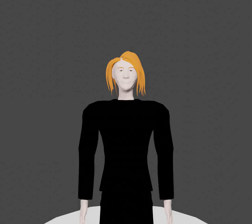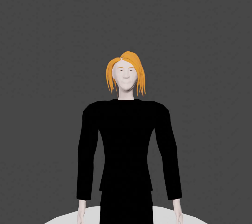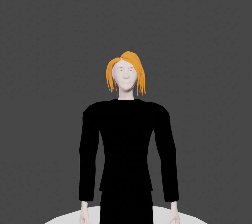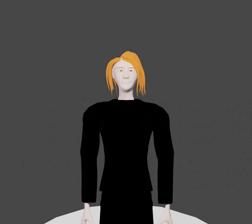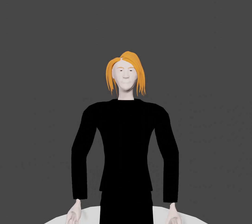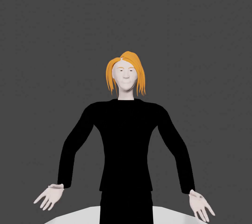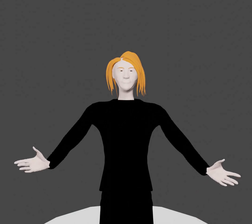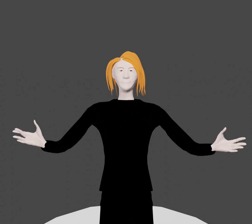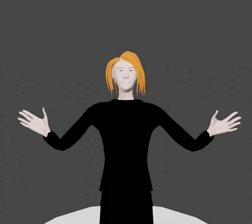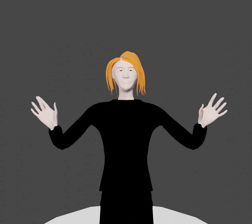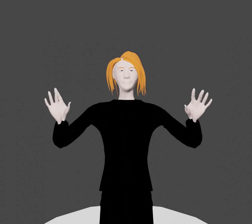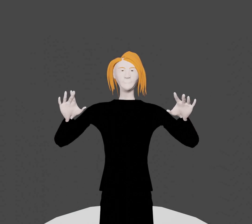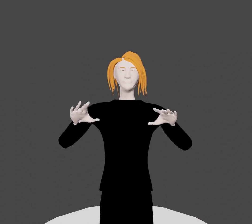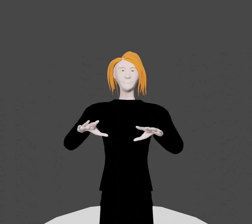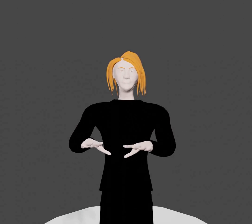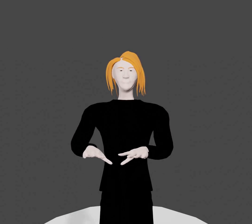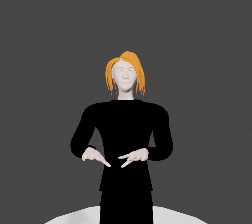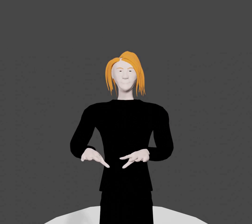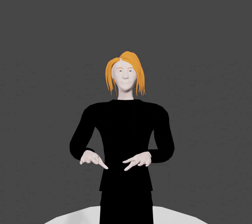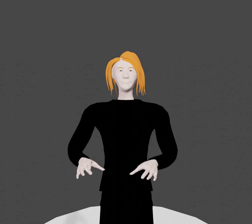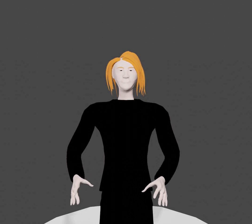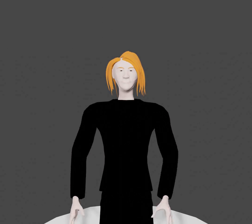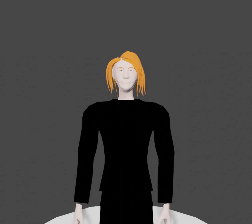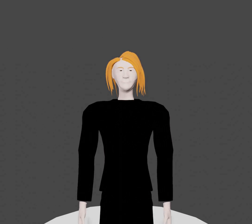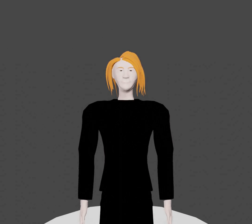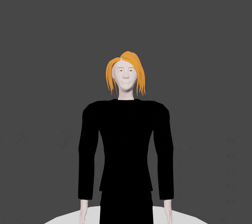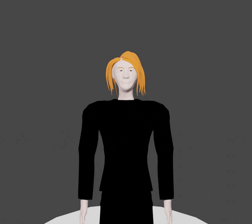Assemble